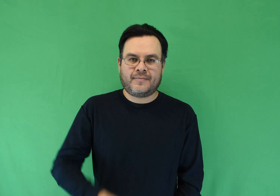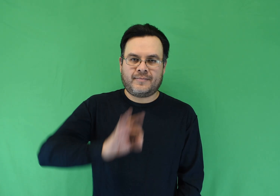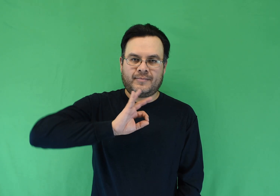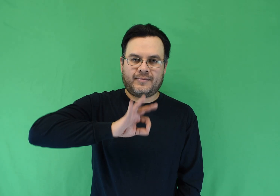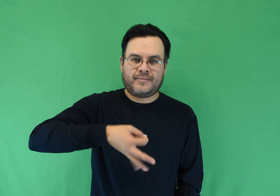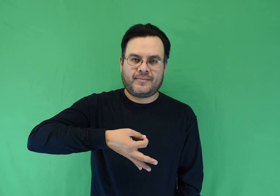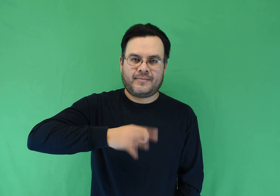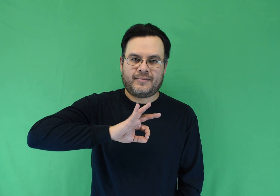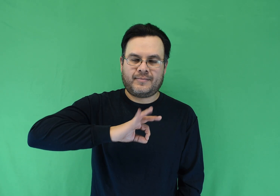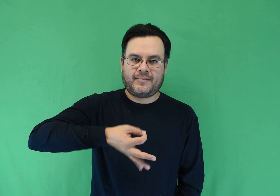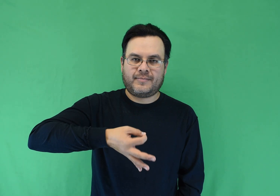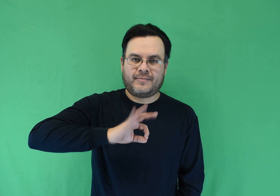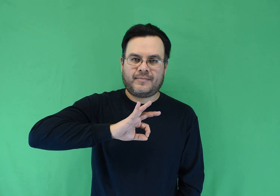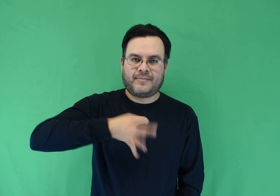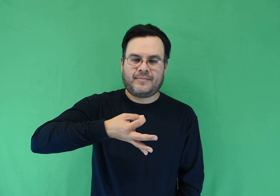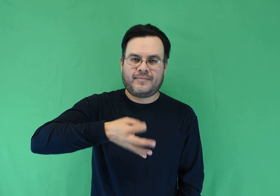infección